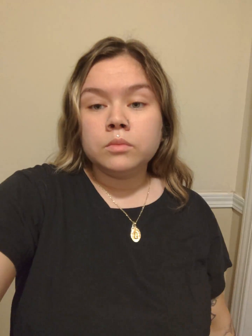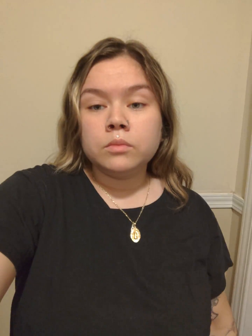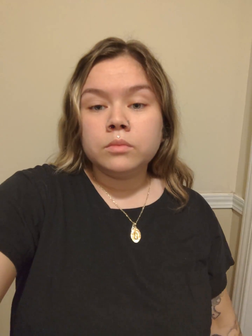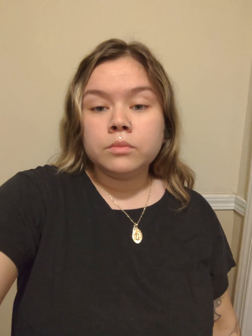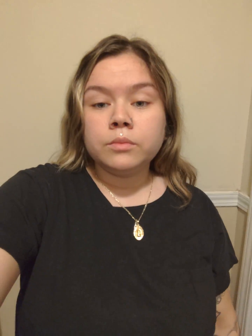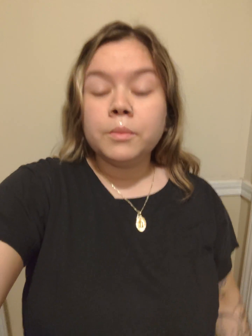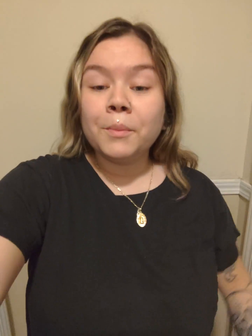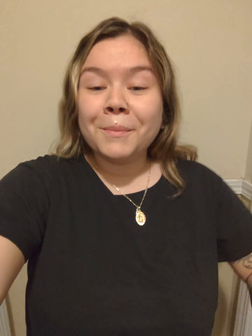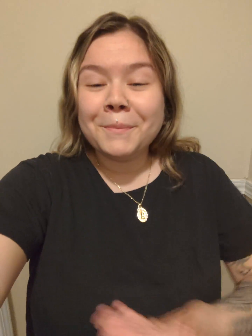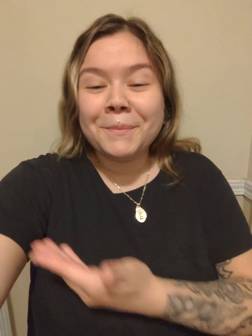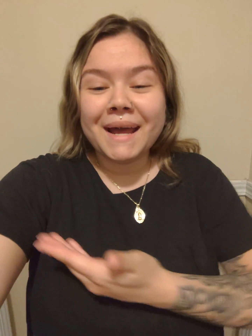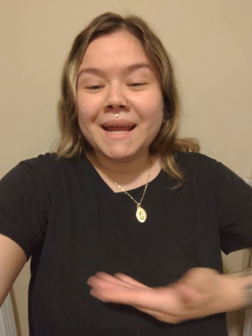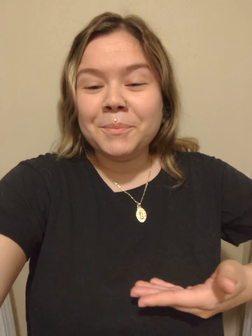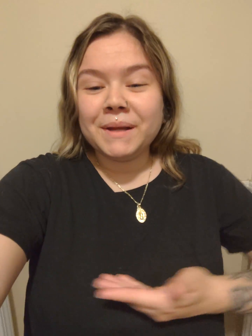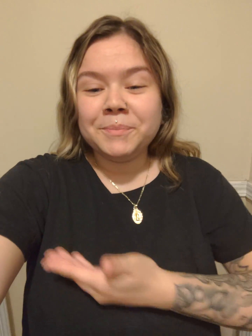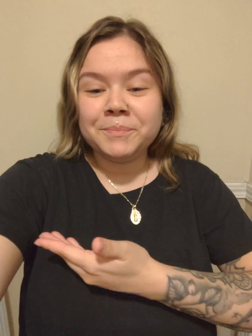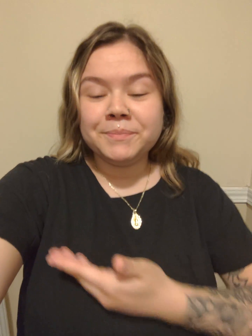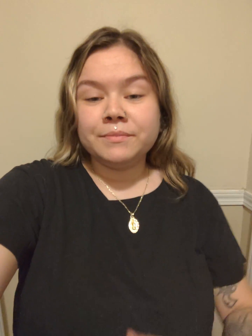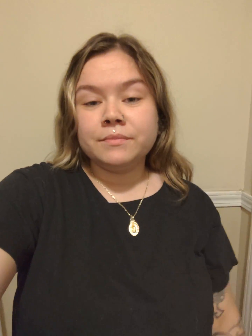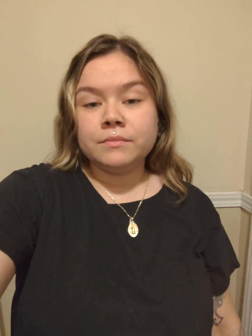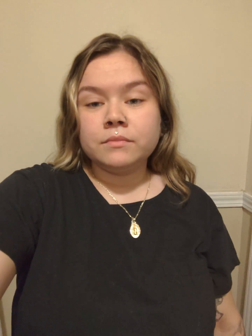baby